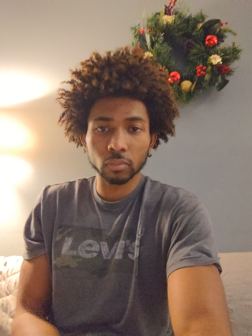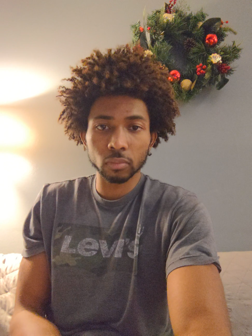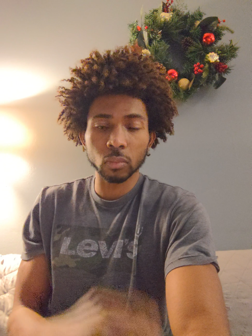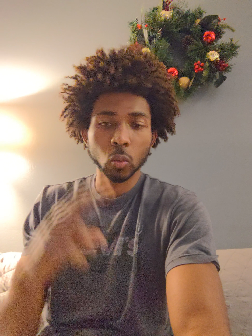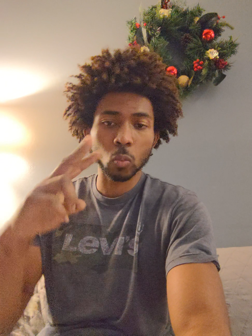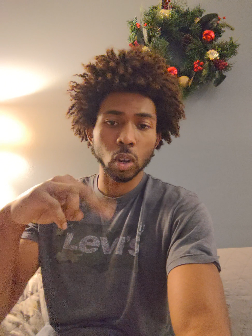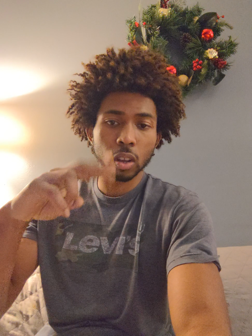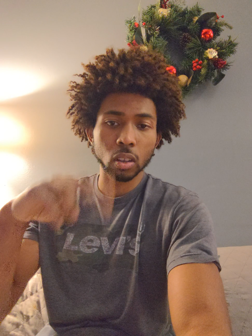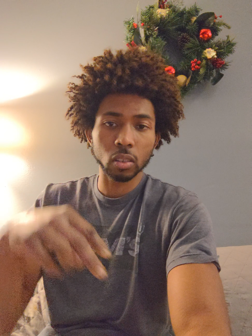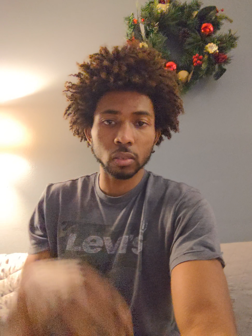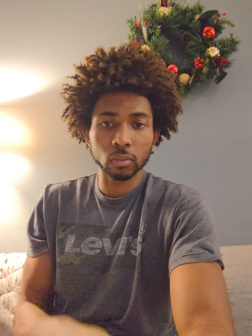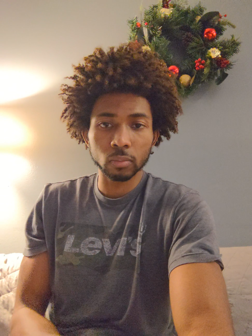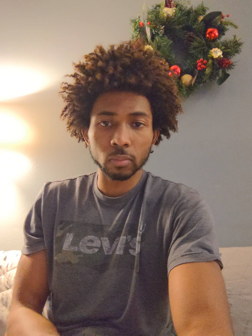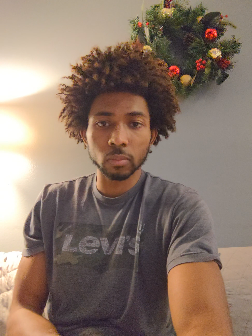read